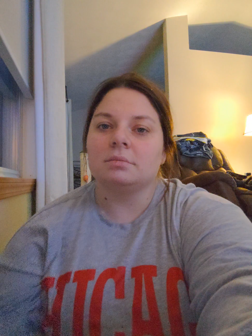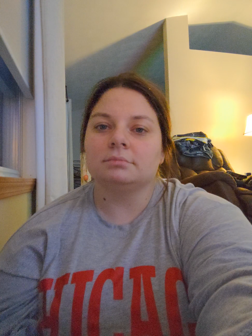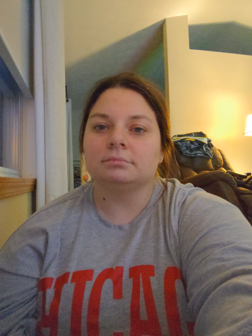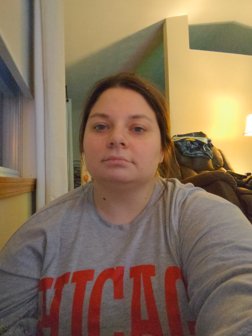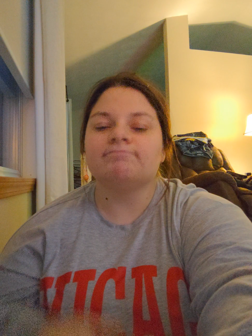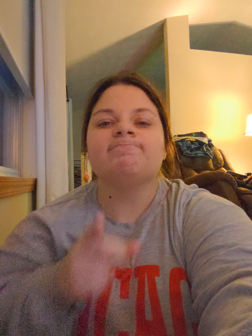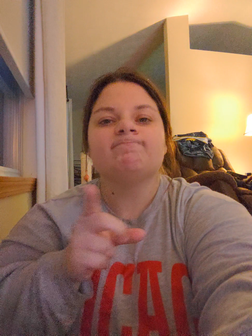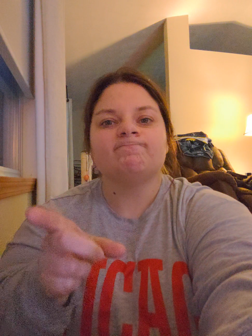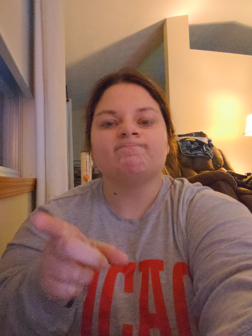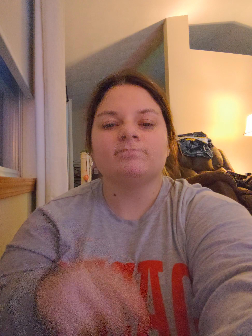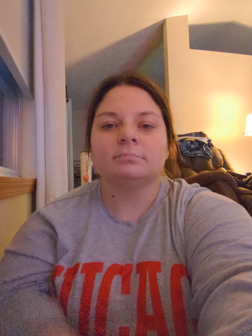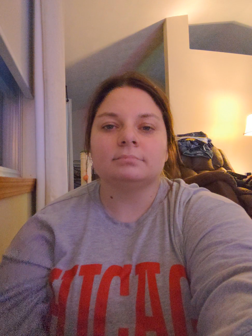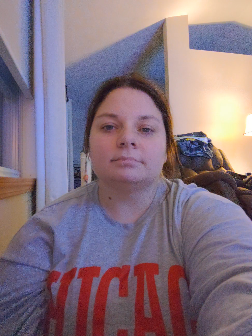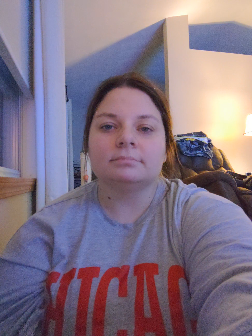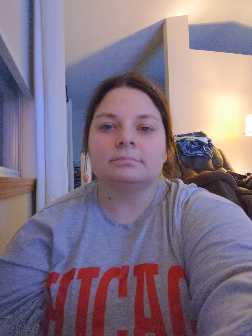he/she/it